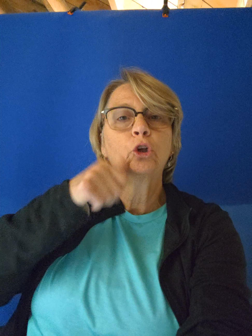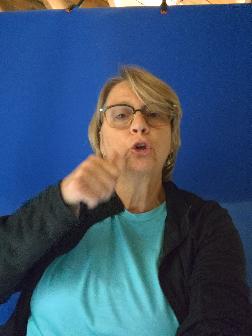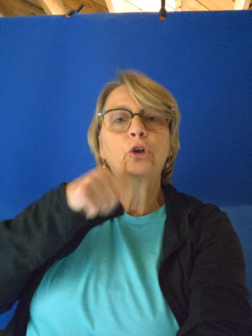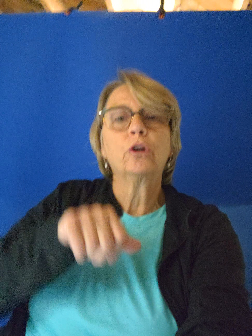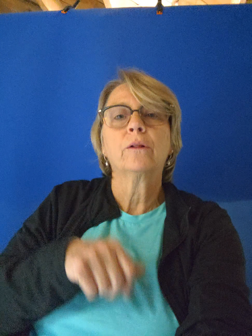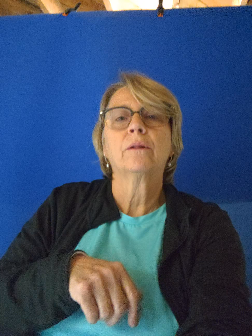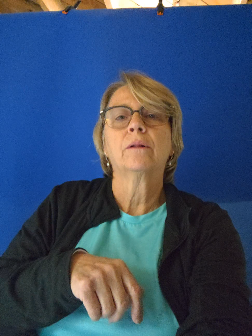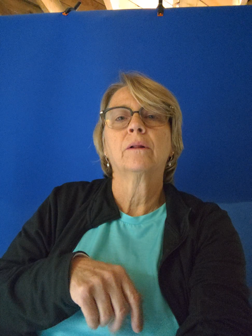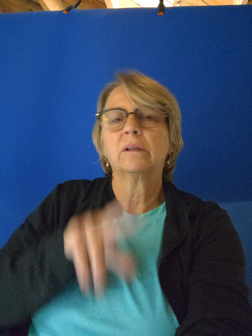girl